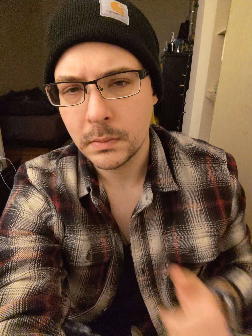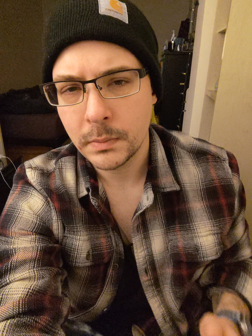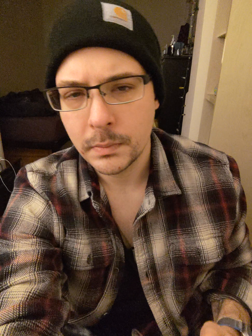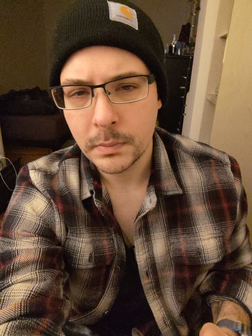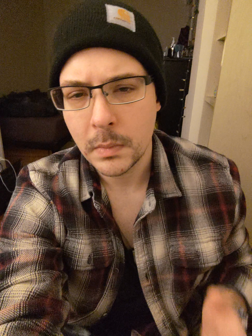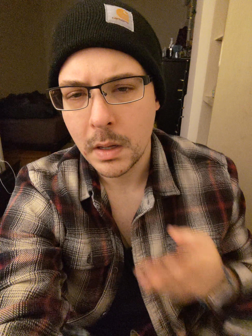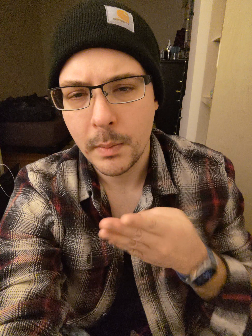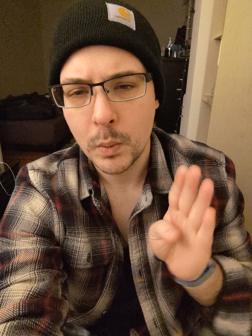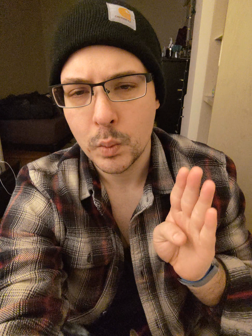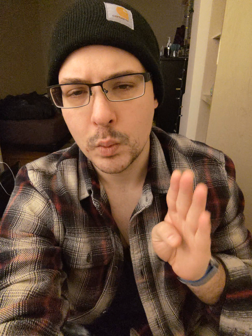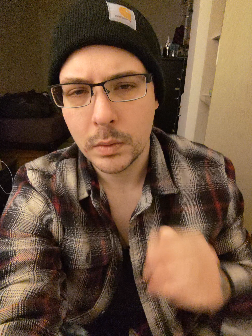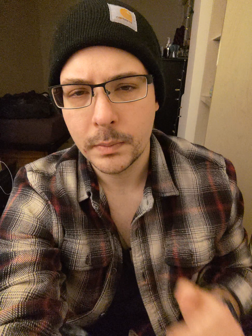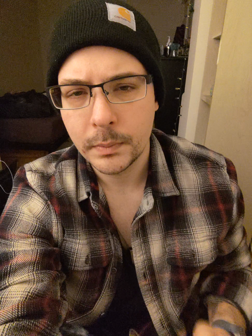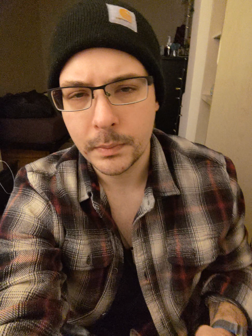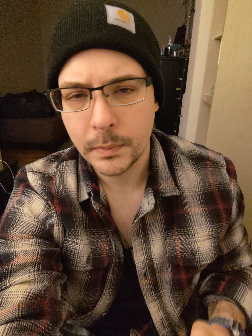blue